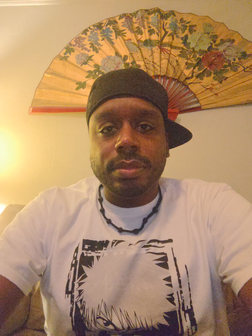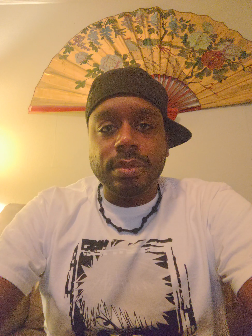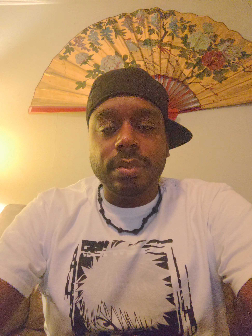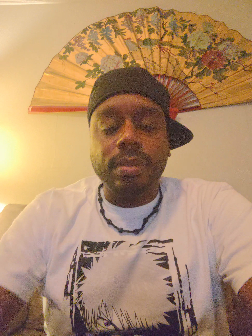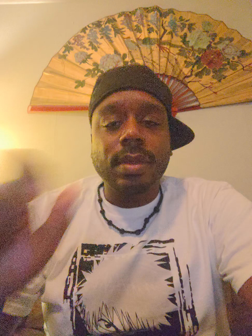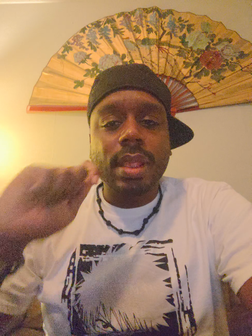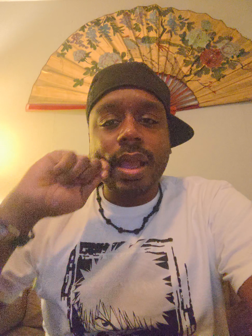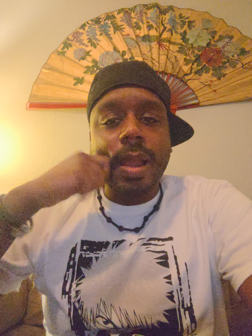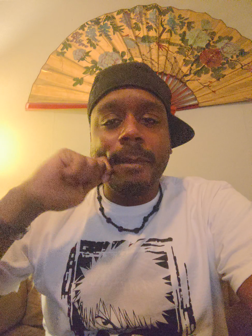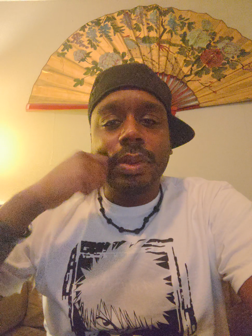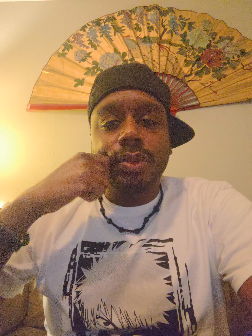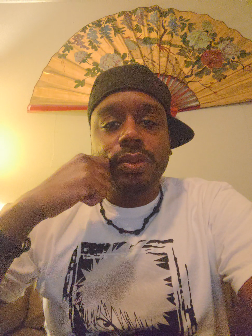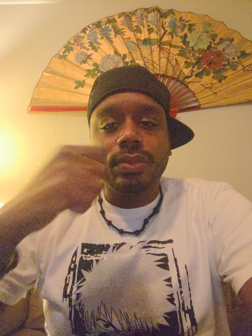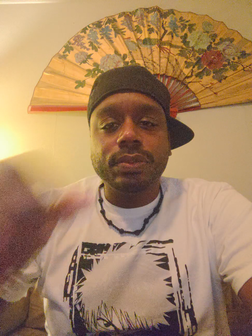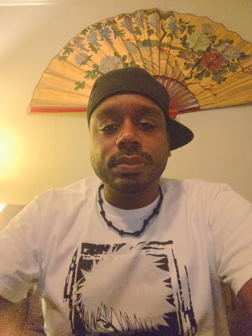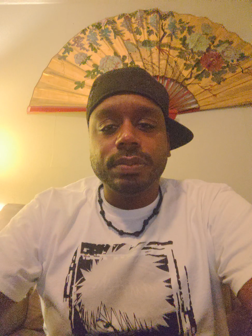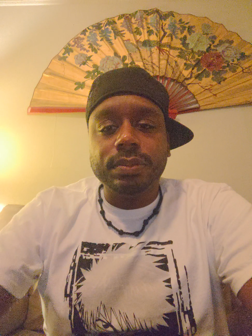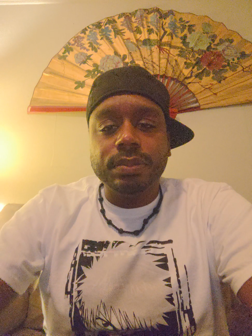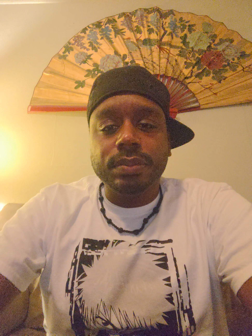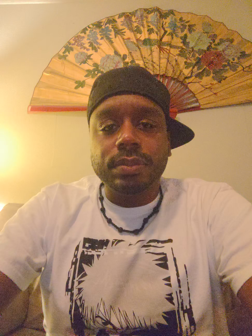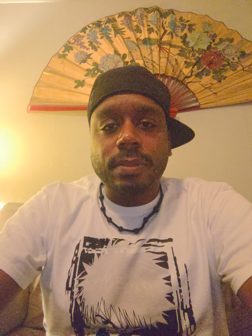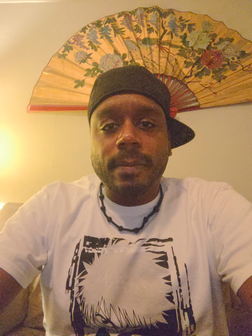apple